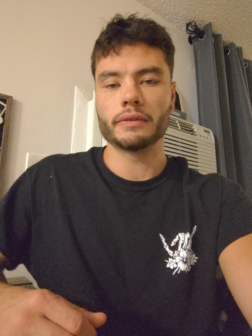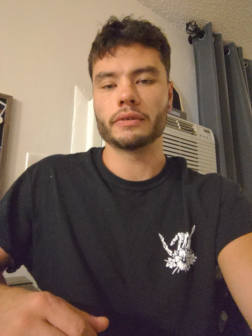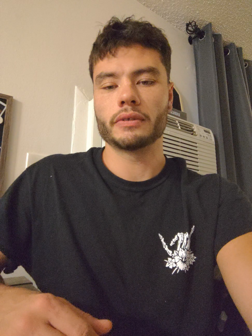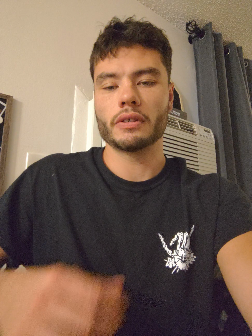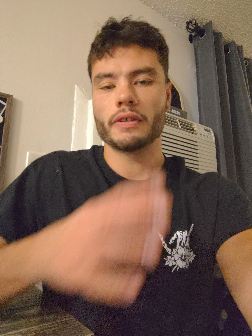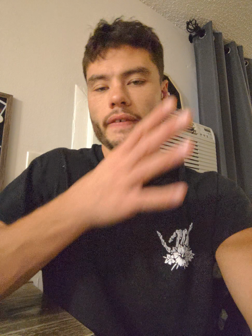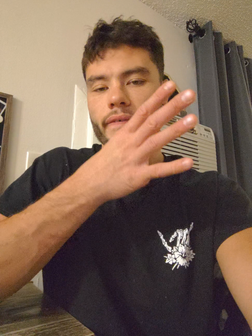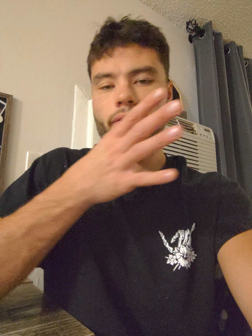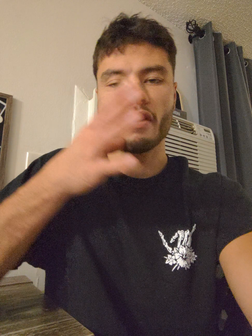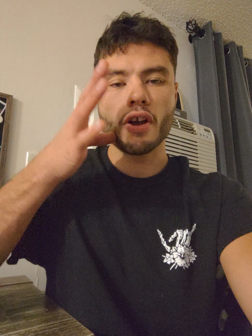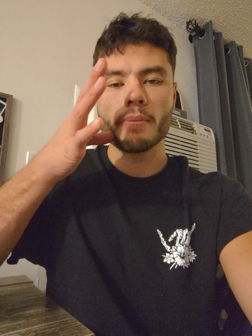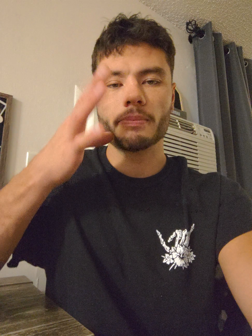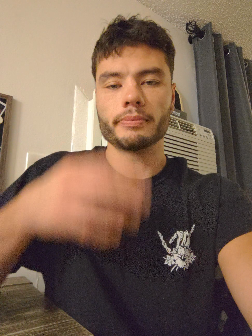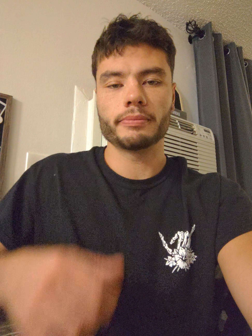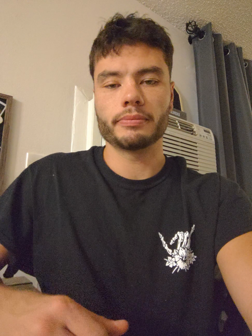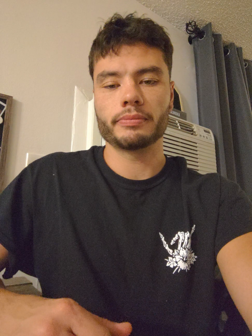farm